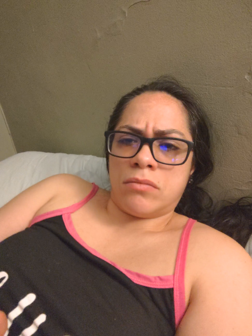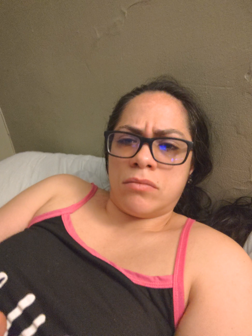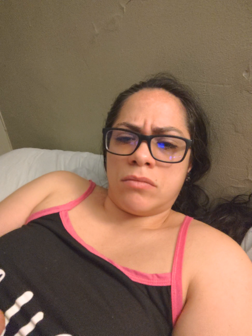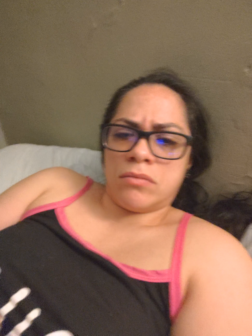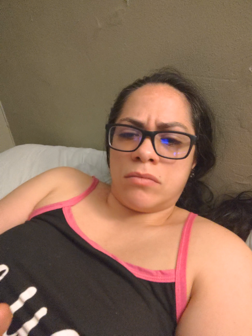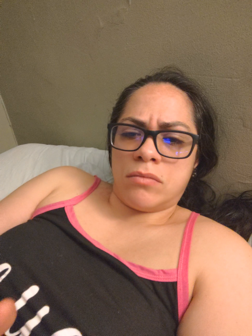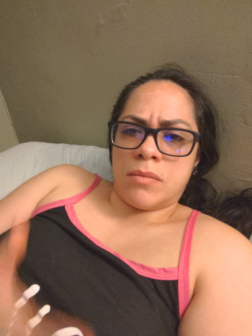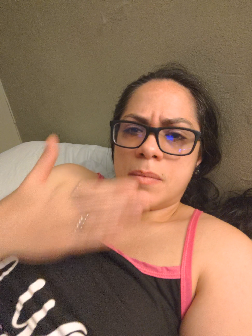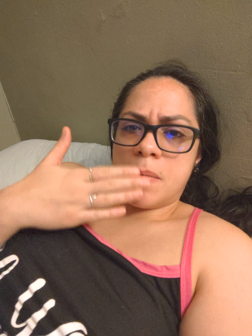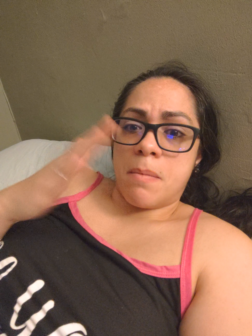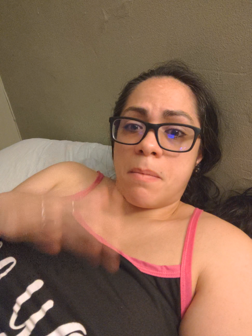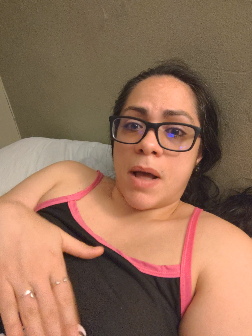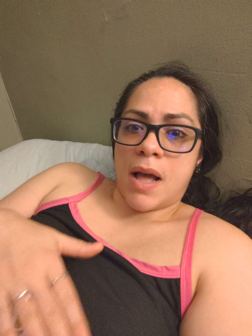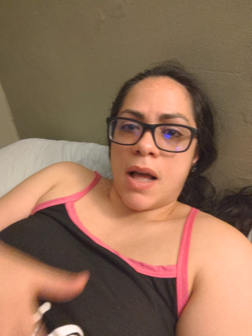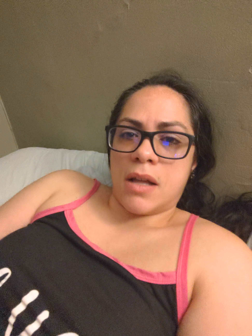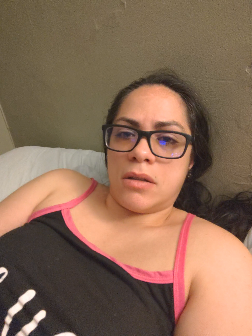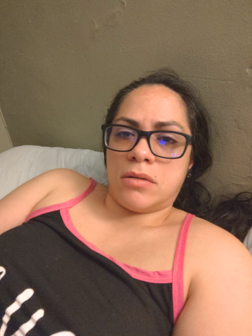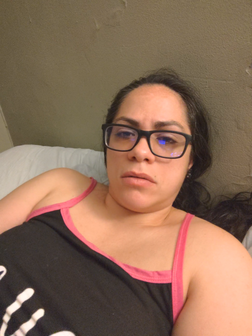bad